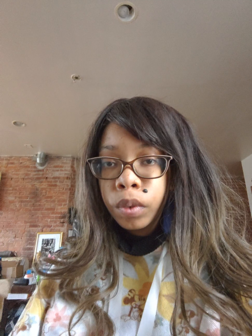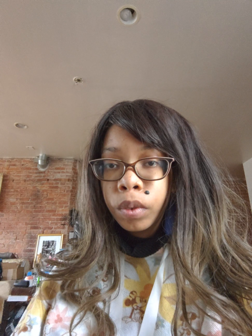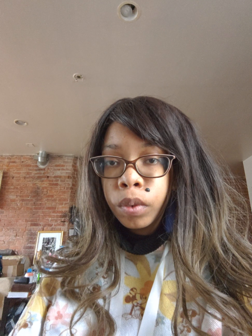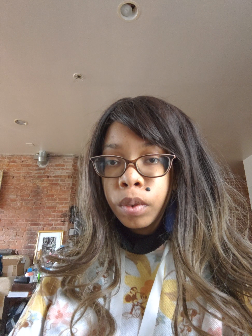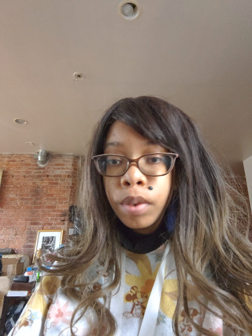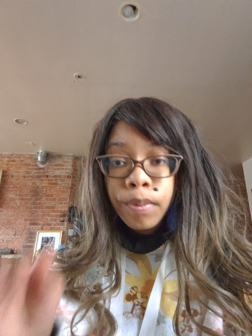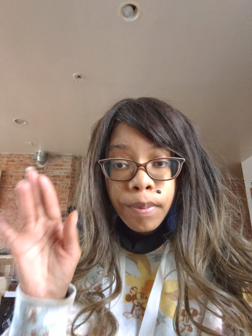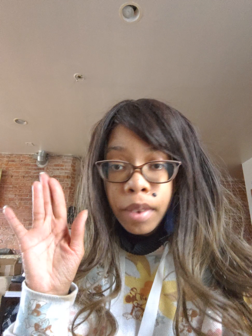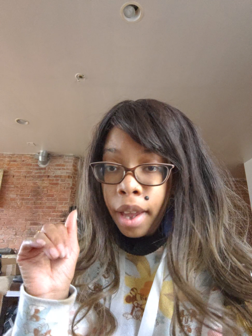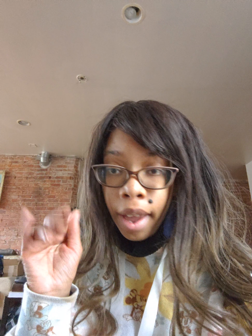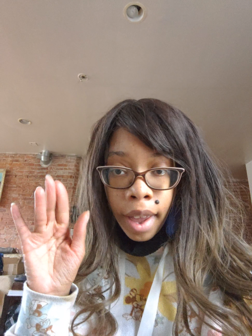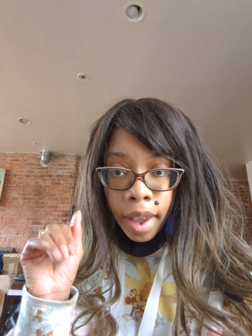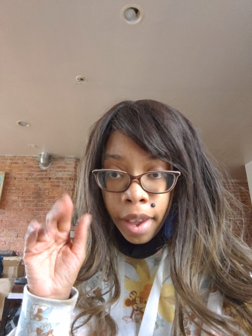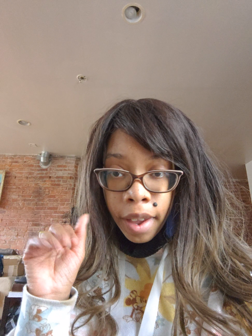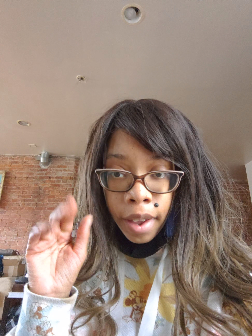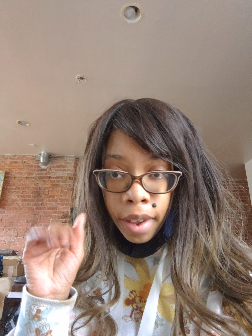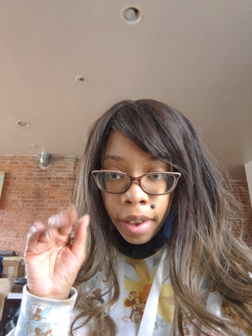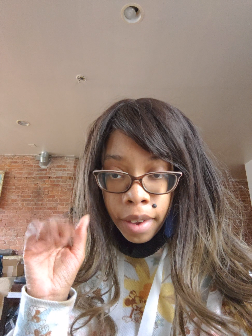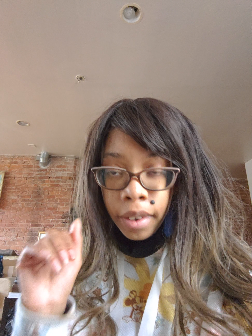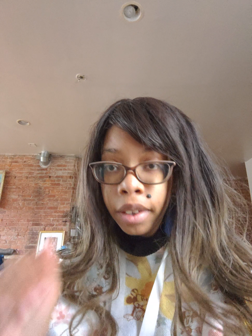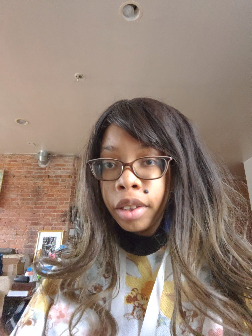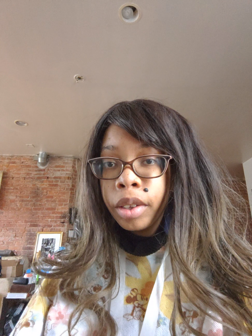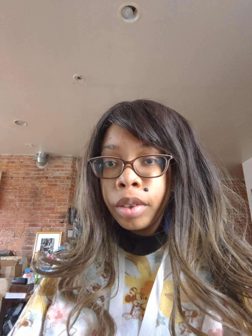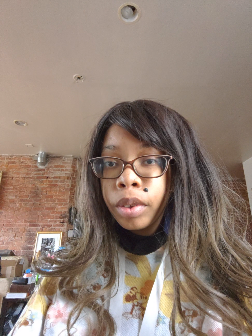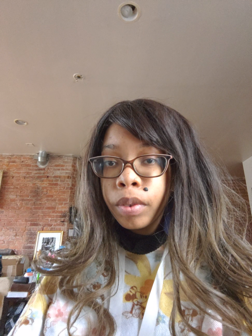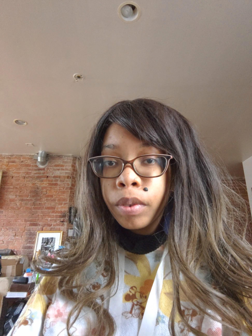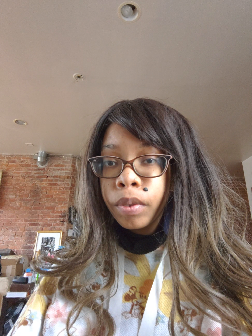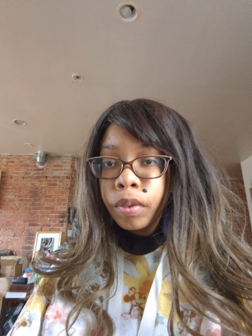bye